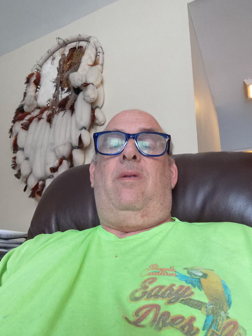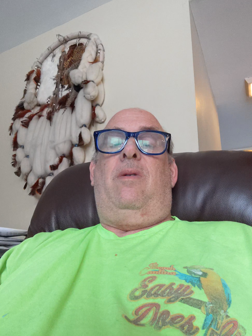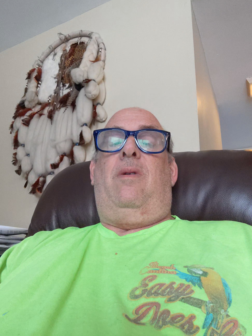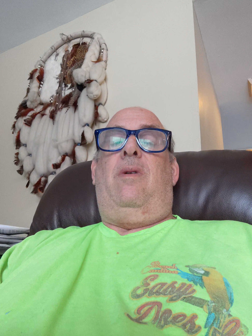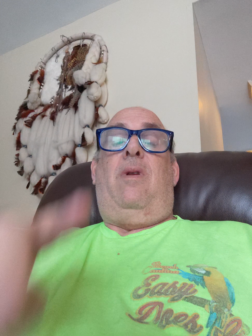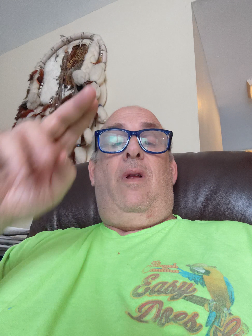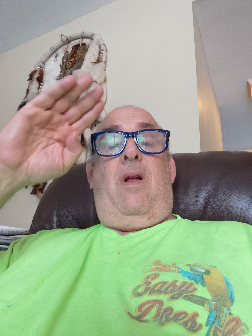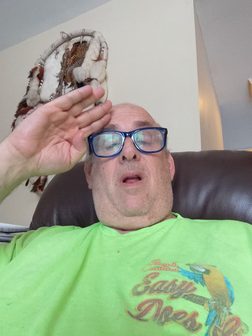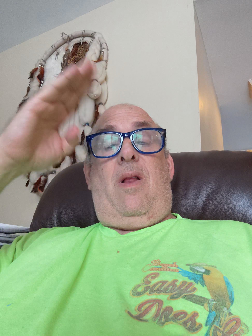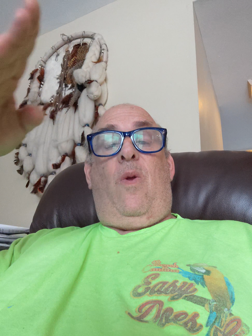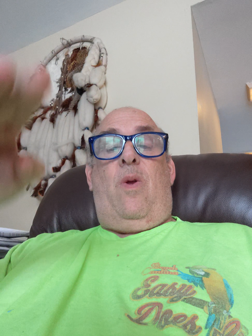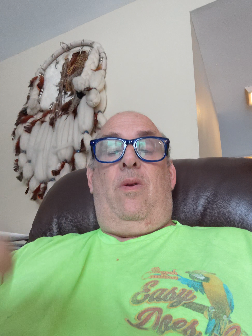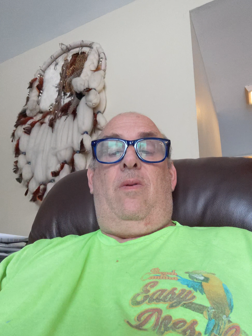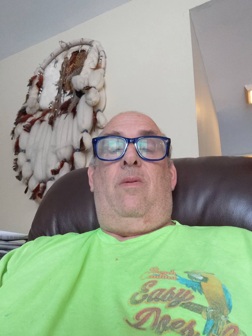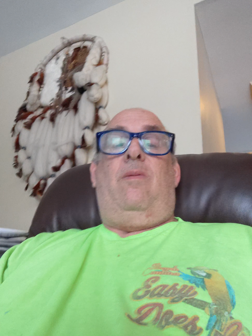hello